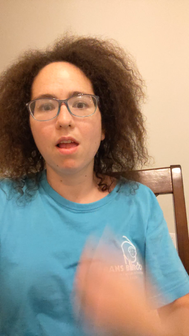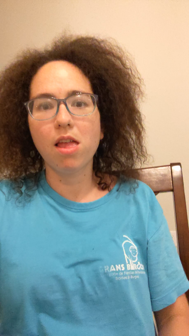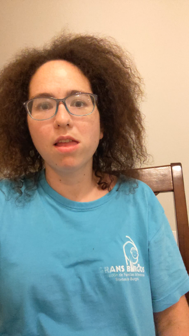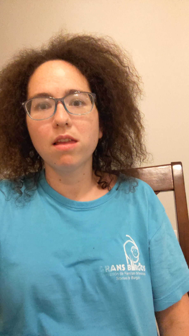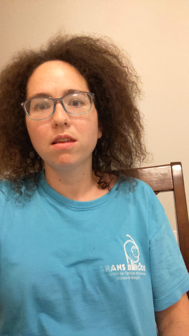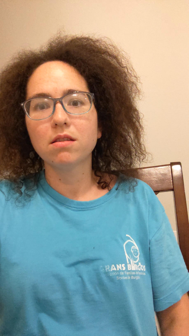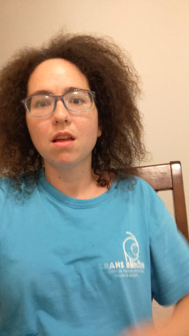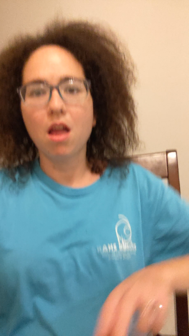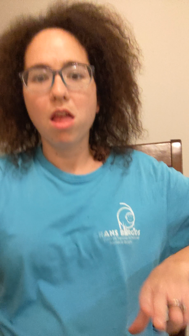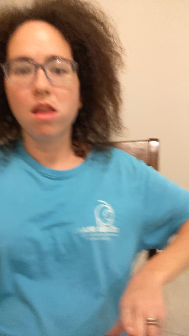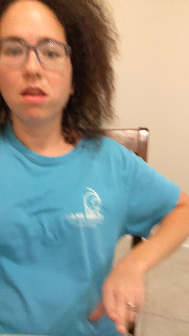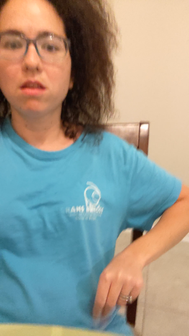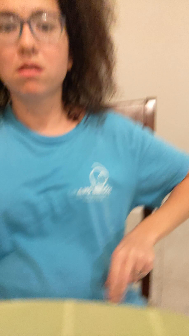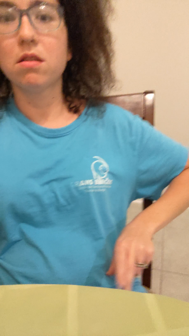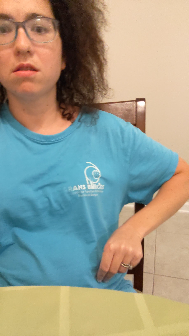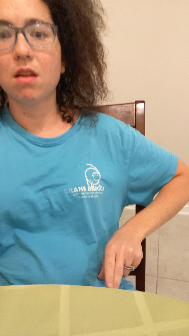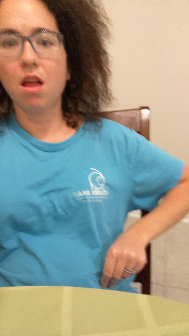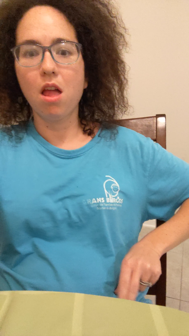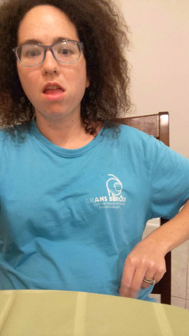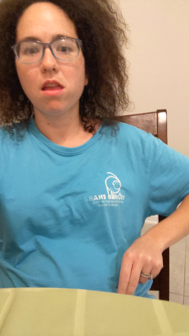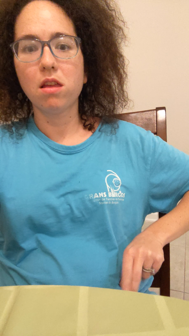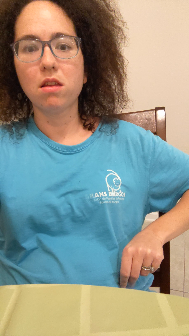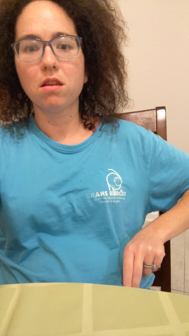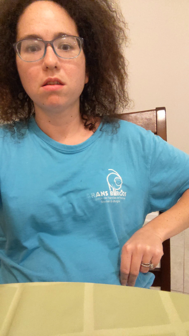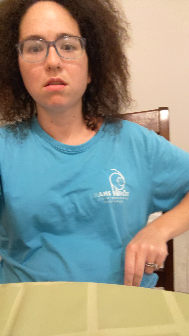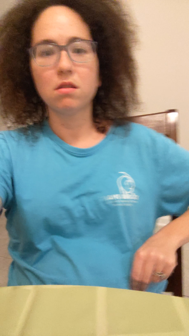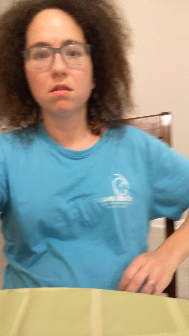diaper